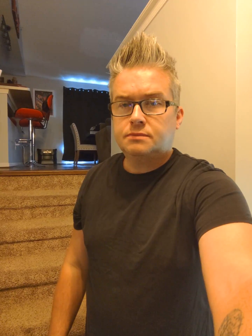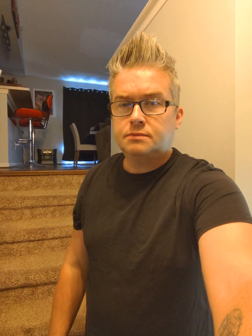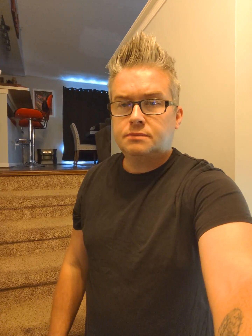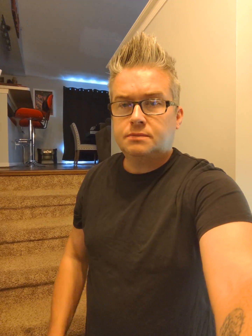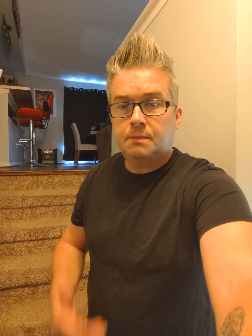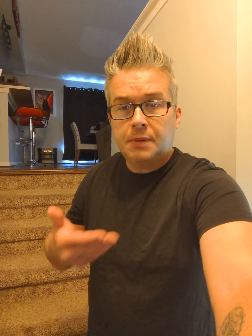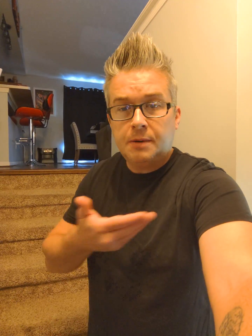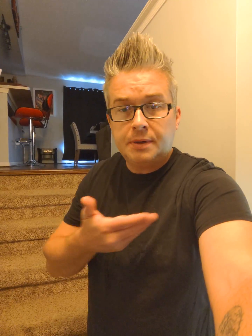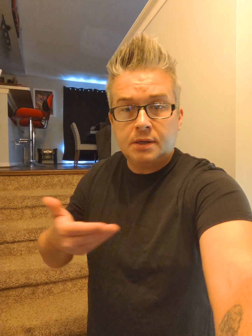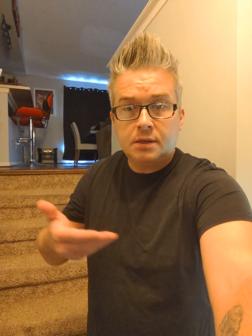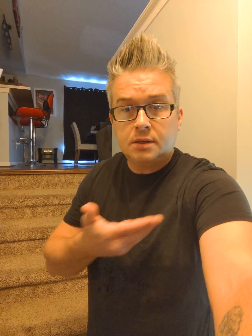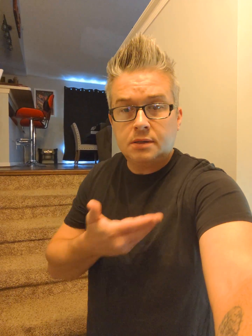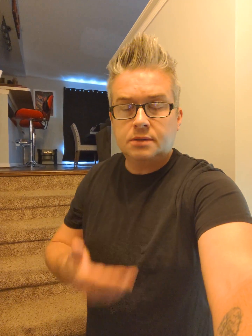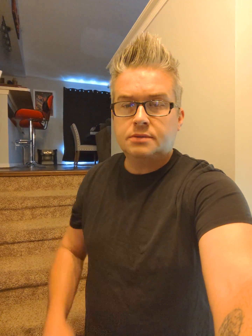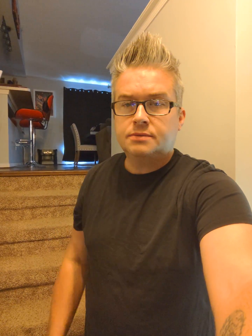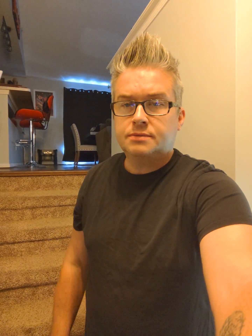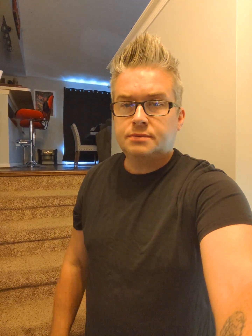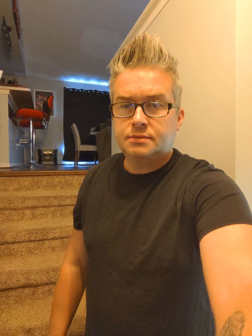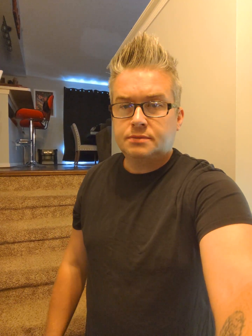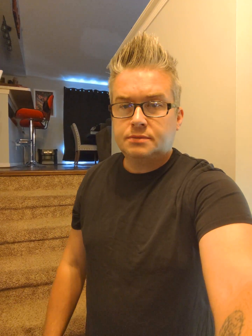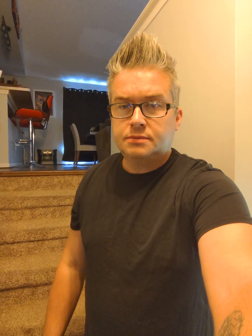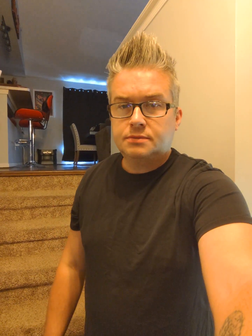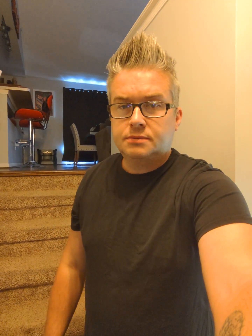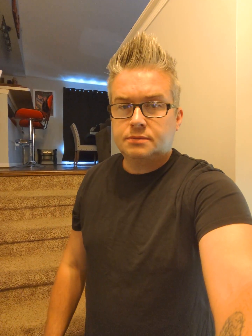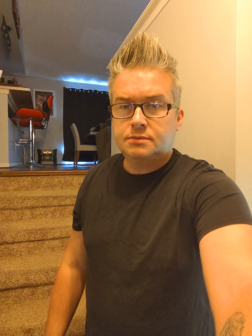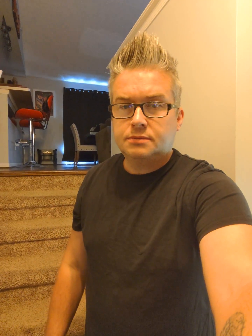baby